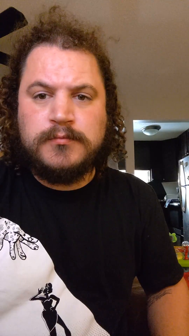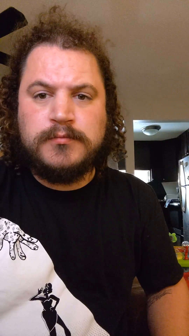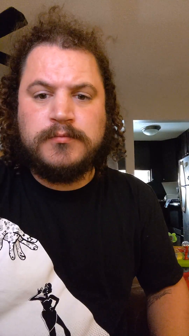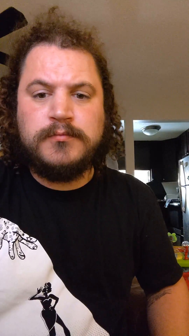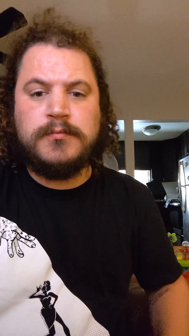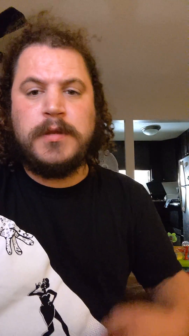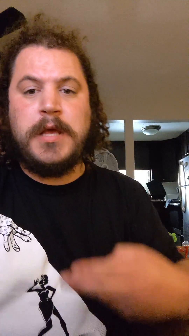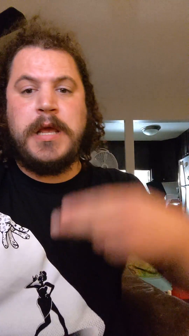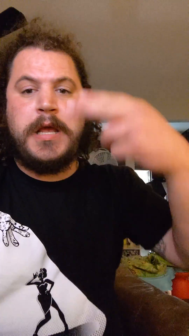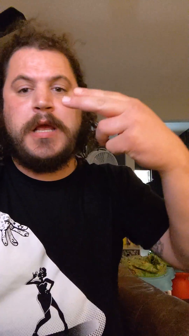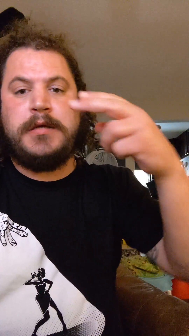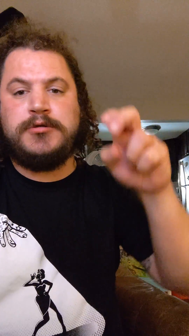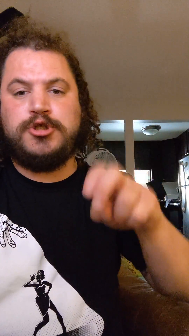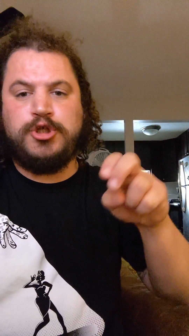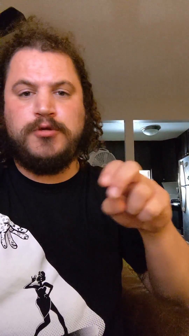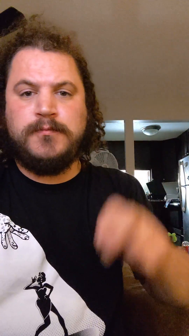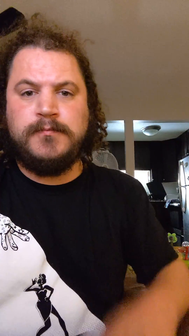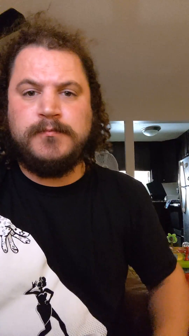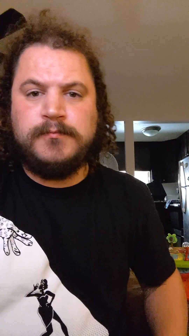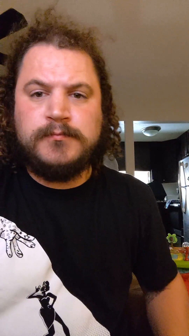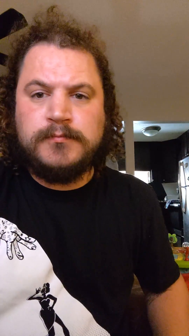high chair